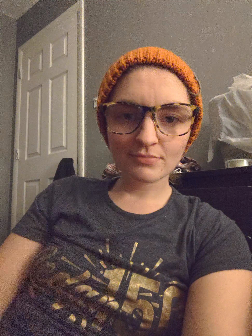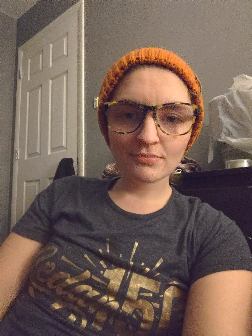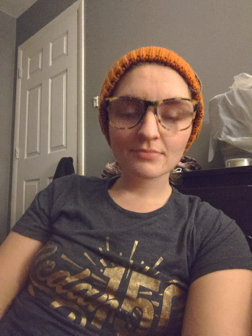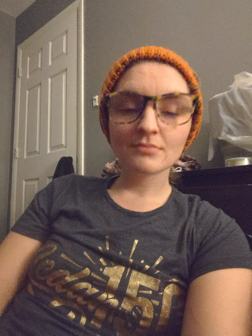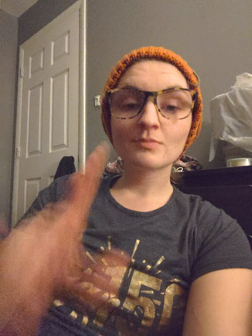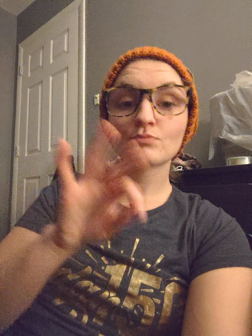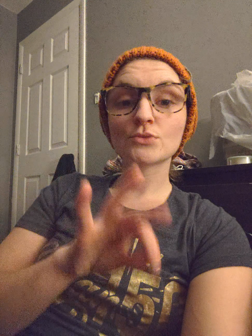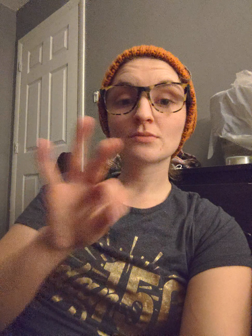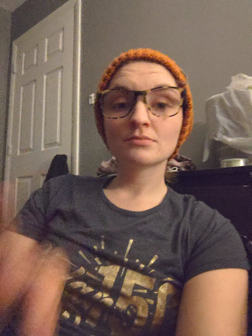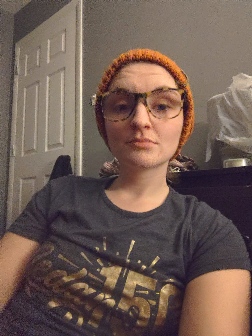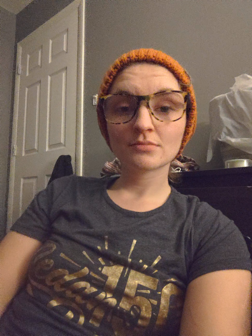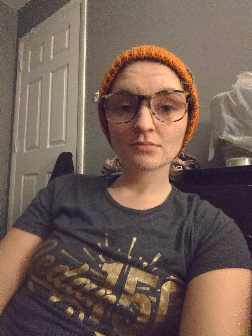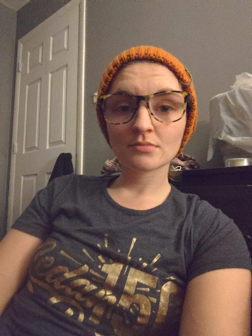french fries